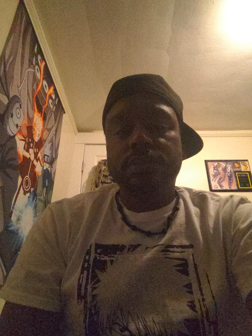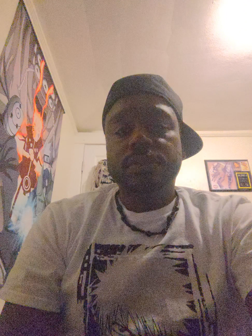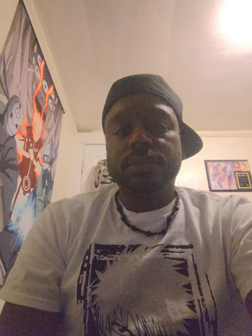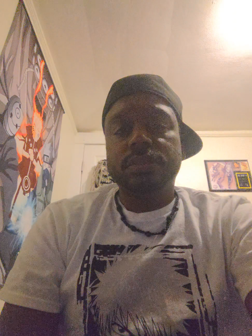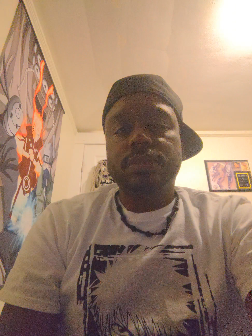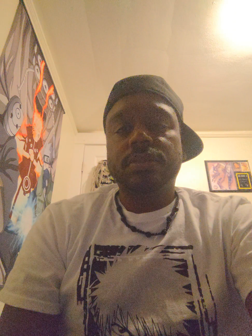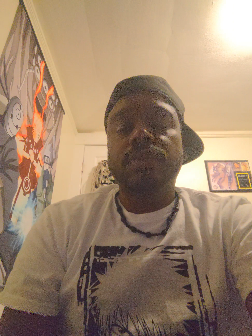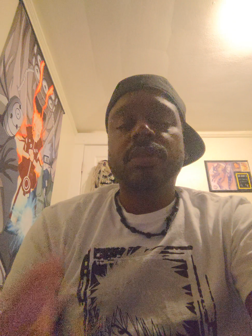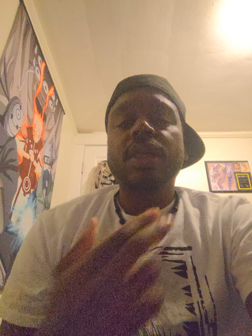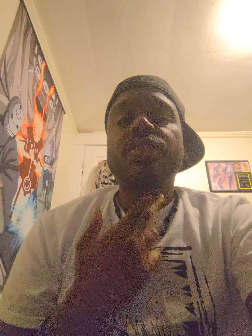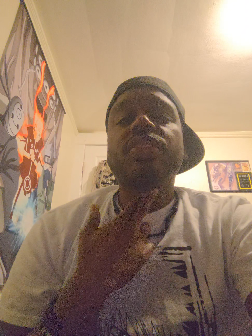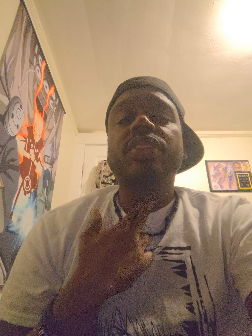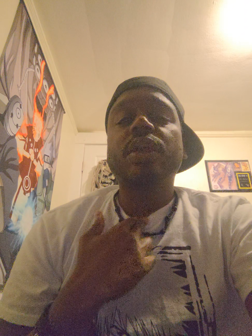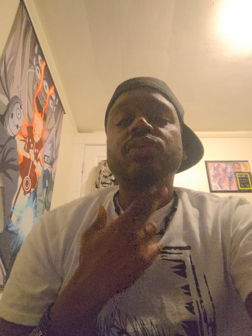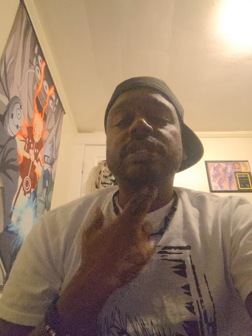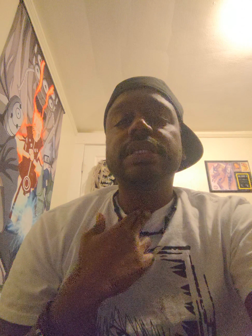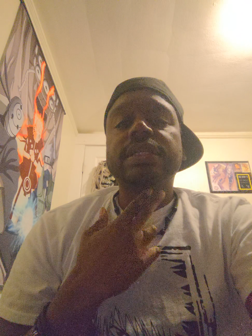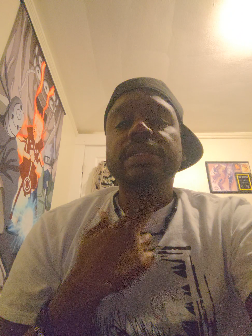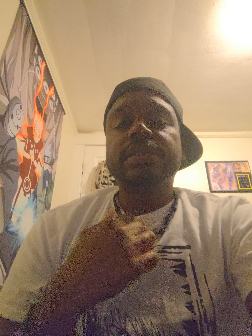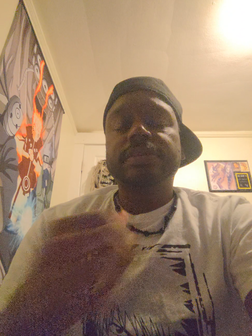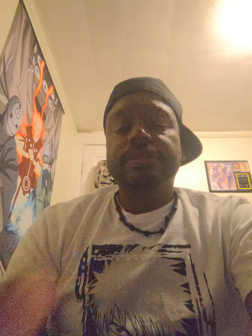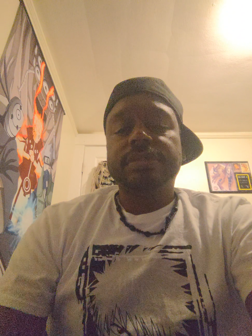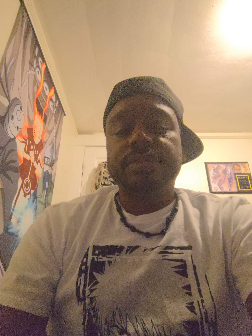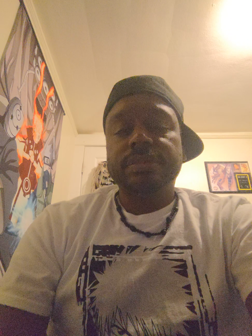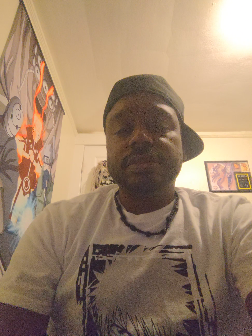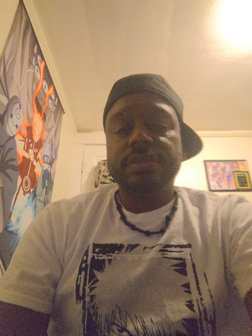thirsty